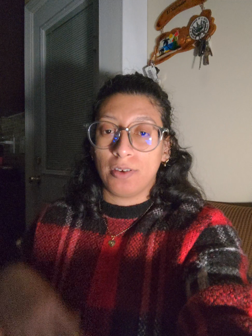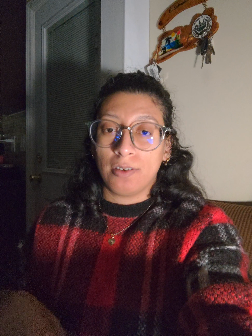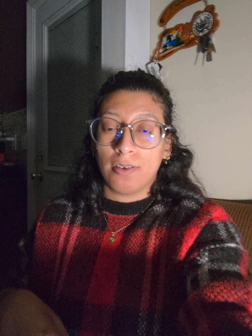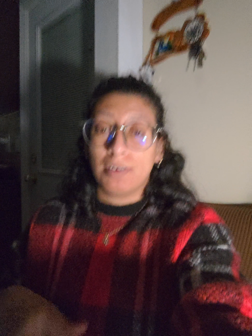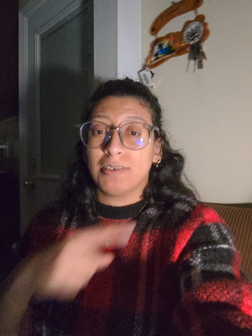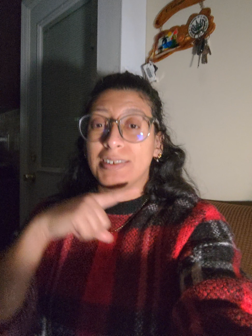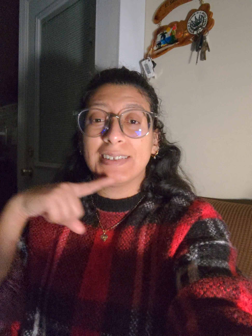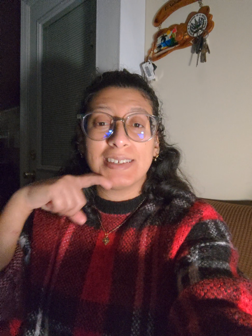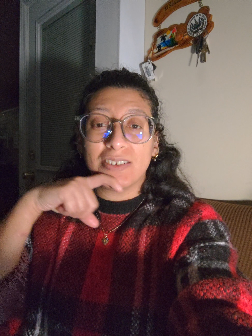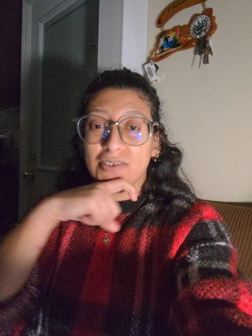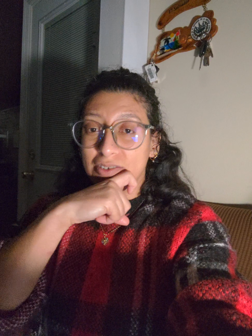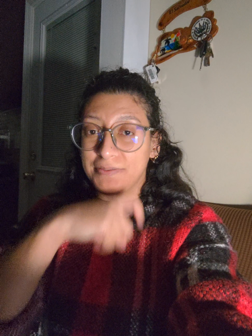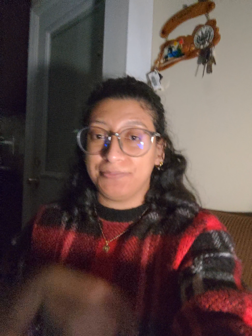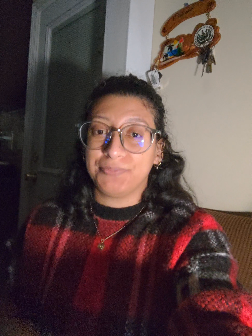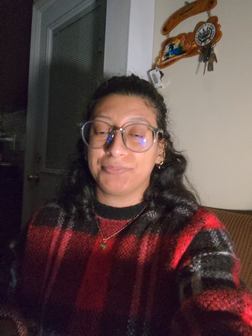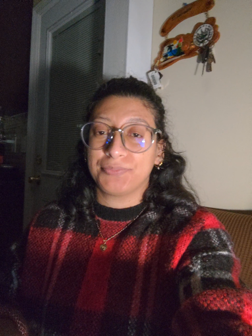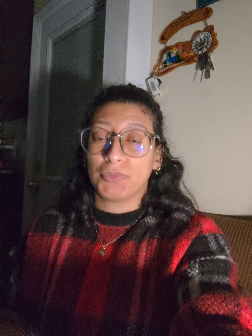cereal